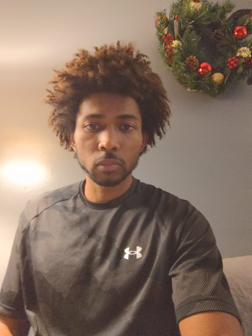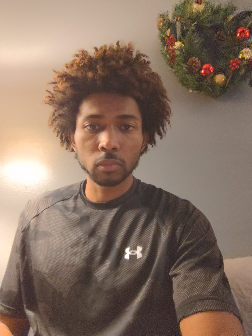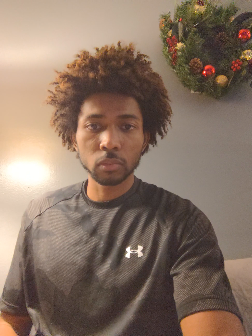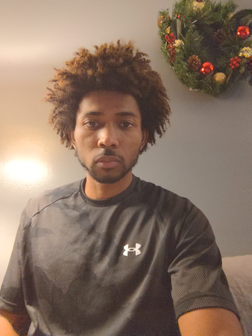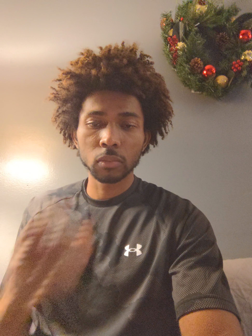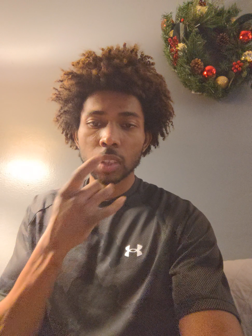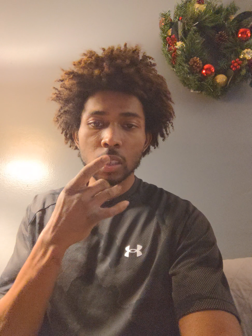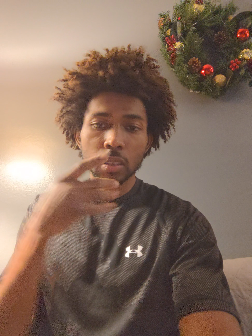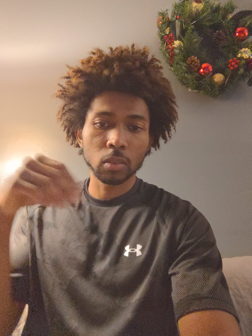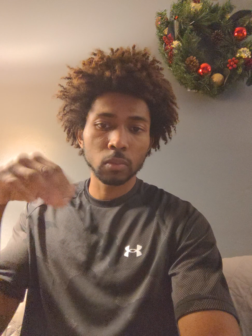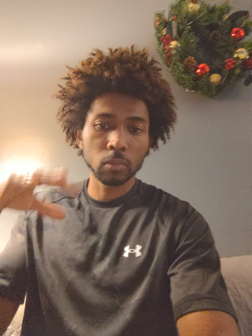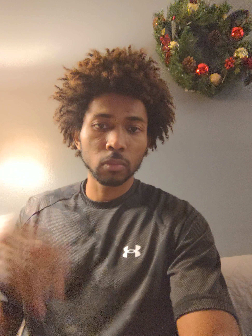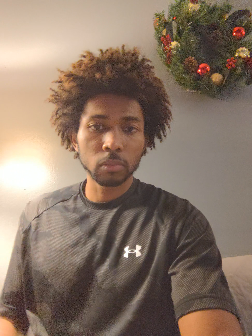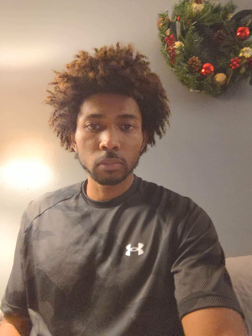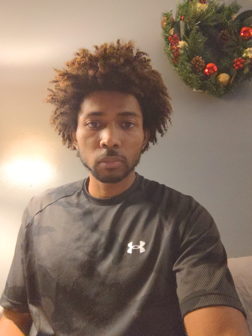lamp